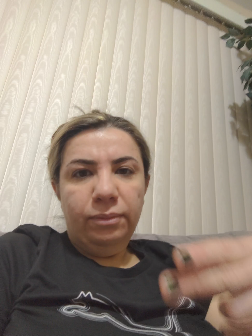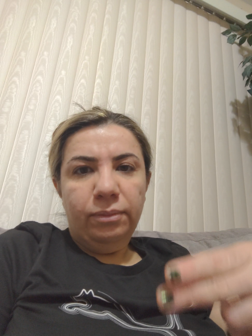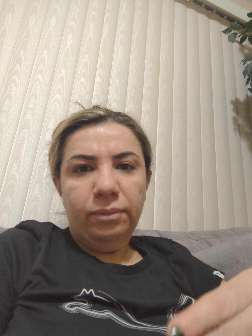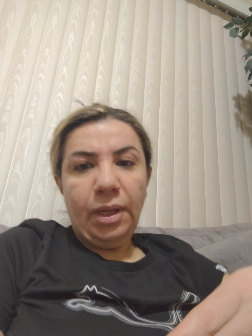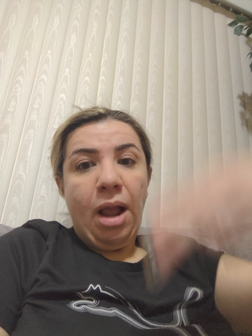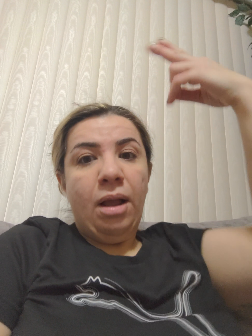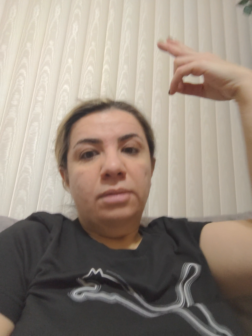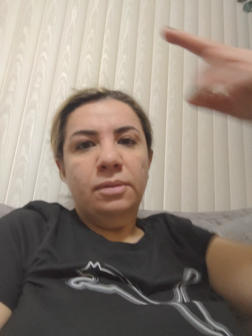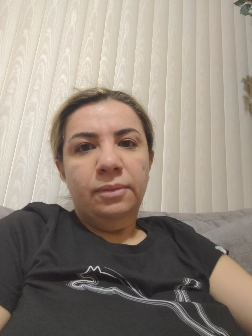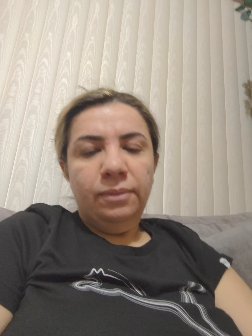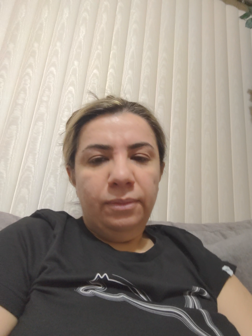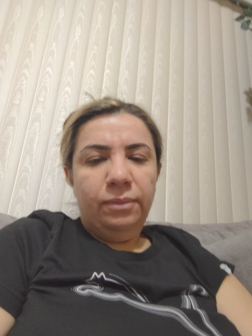high